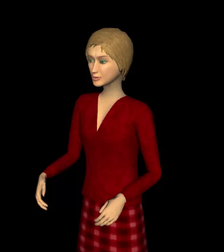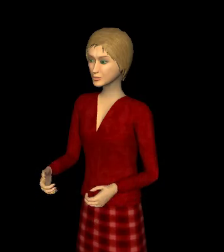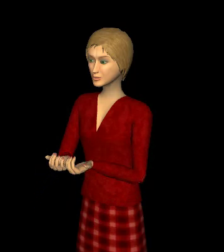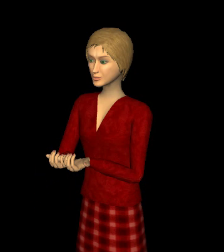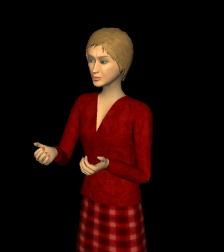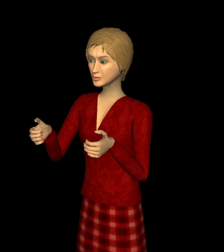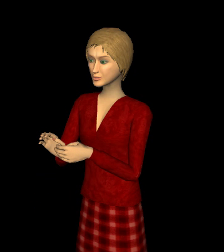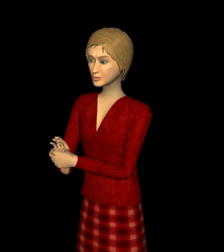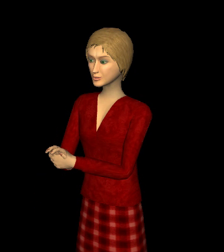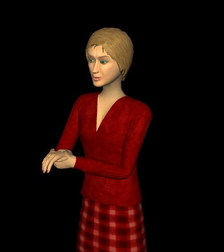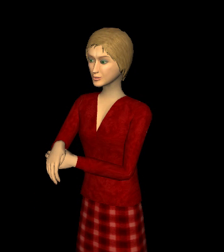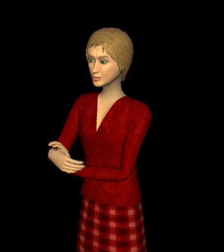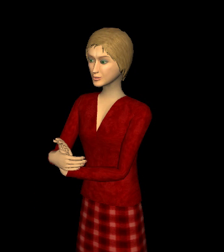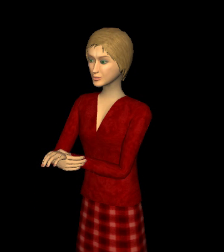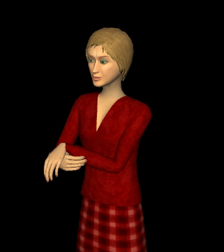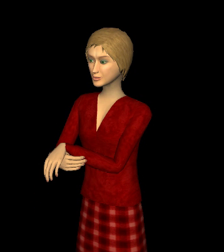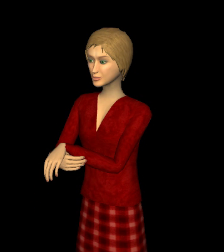مغسلة